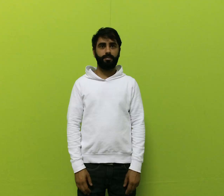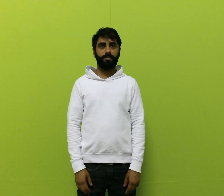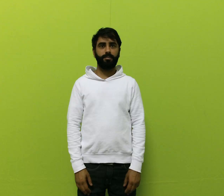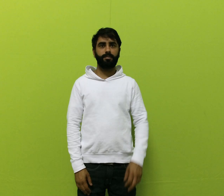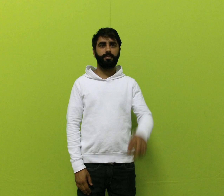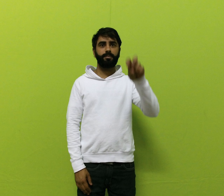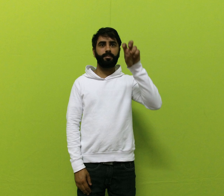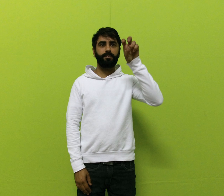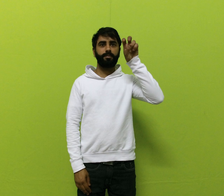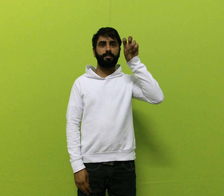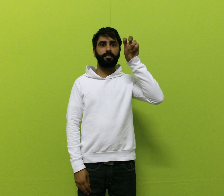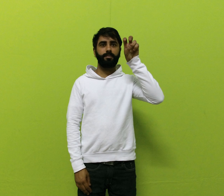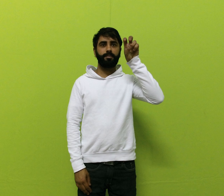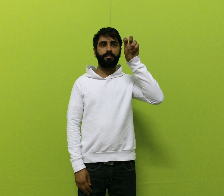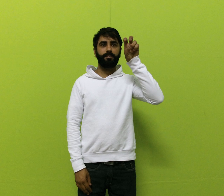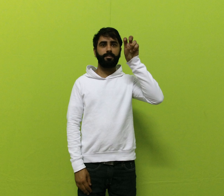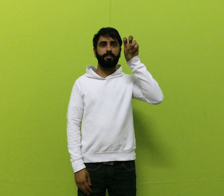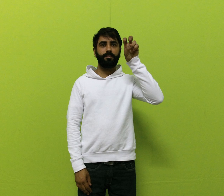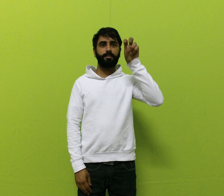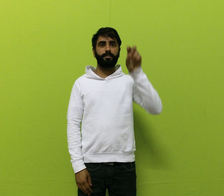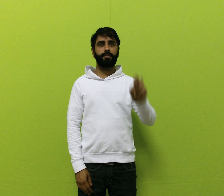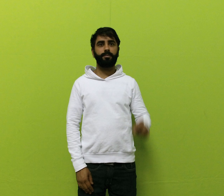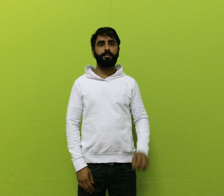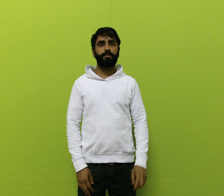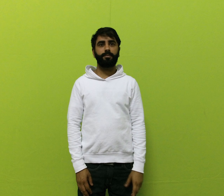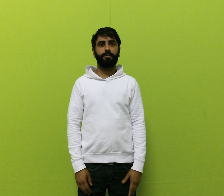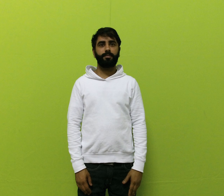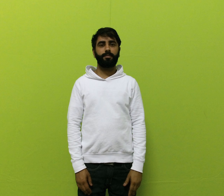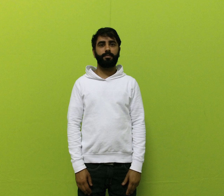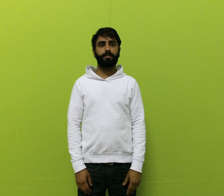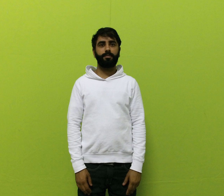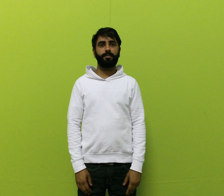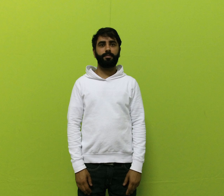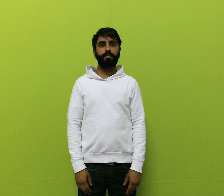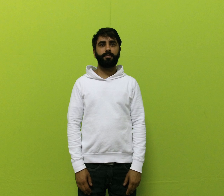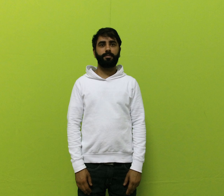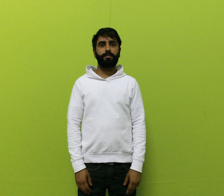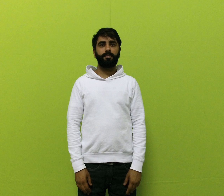cinco